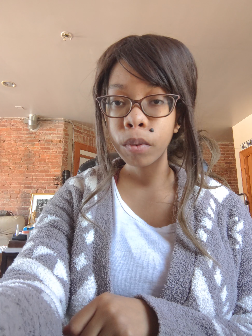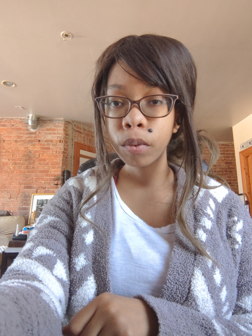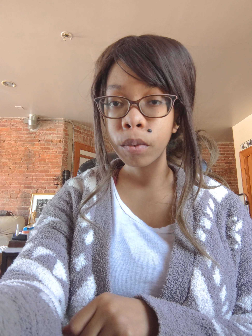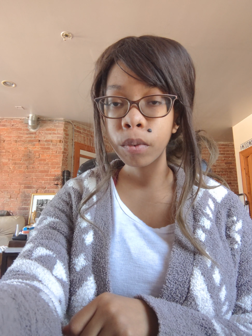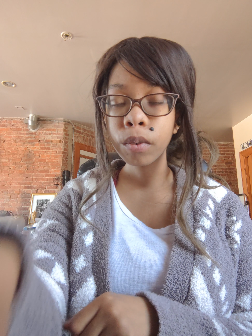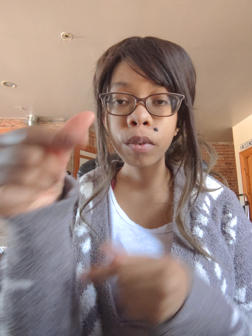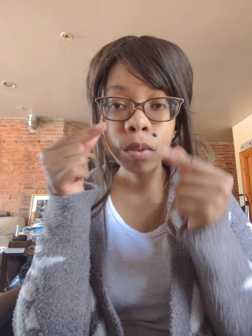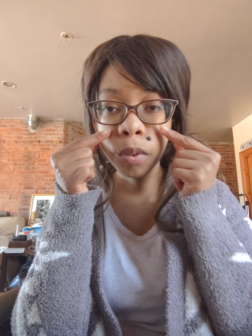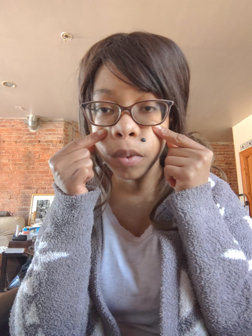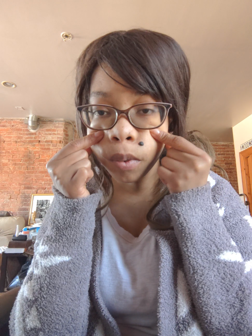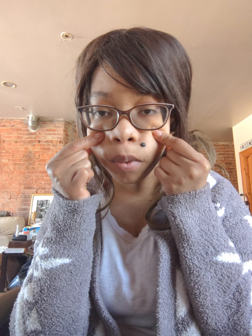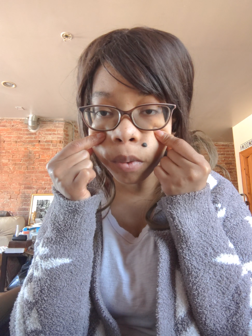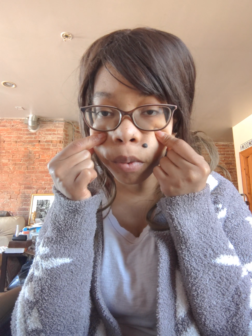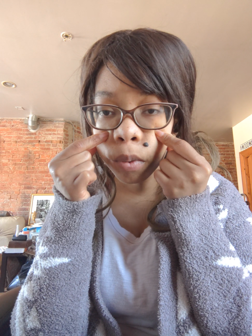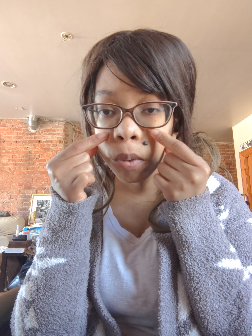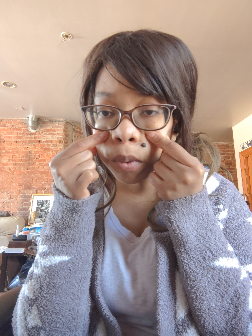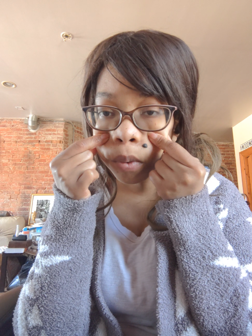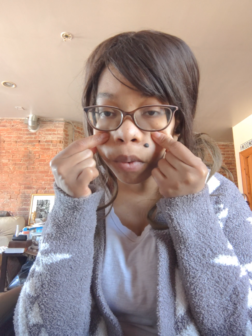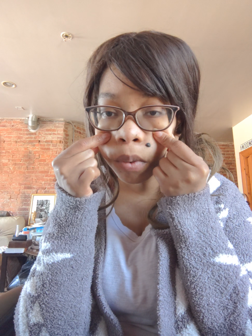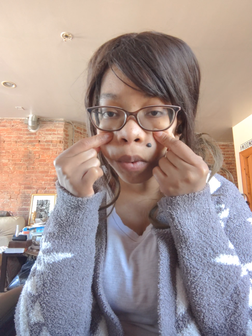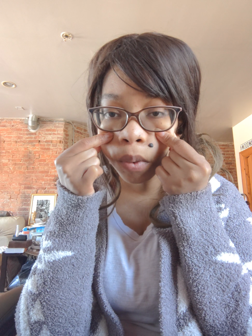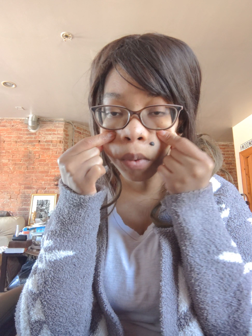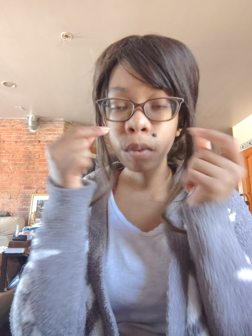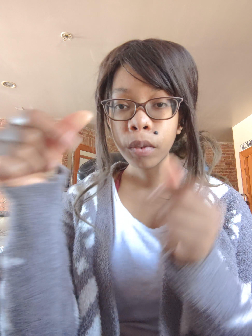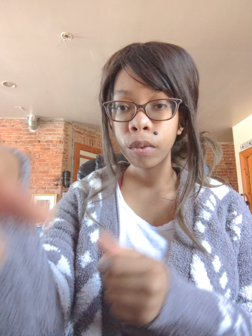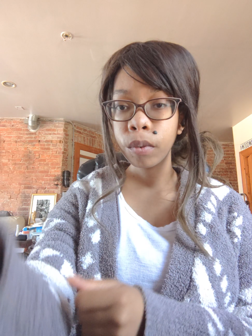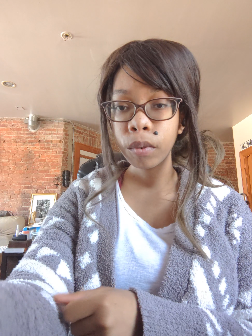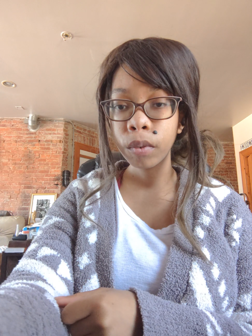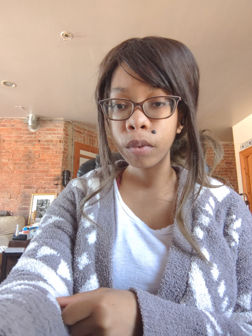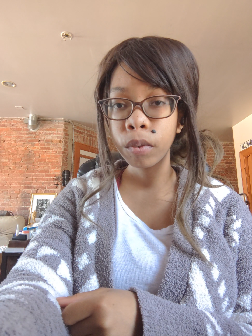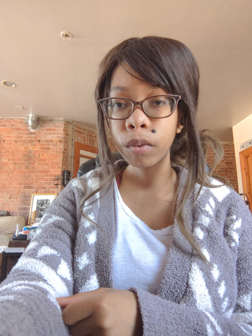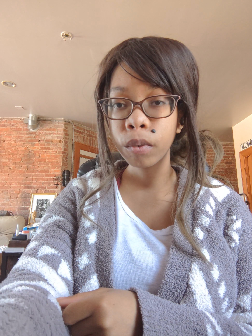cheek